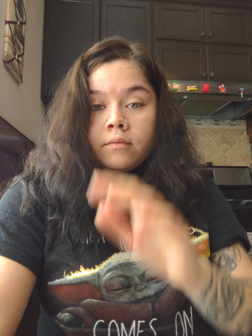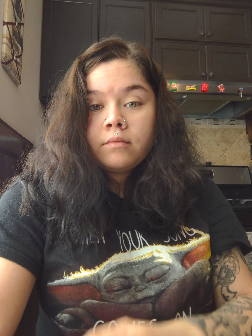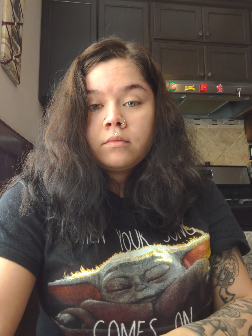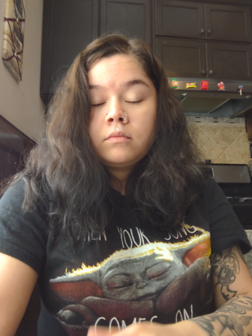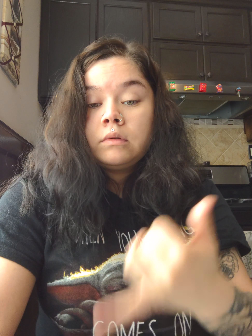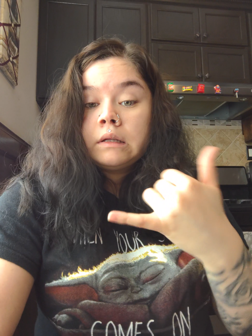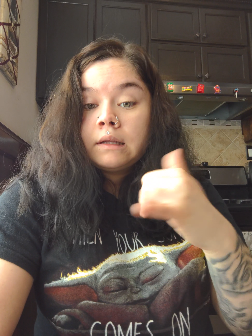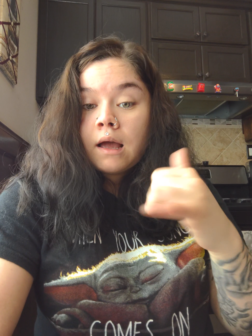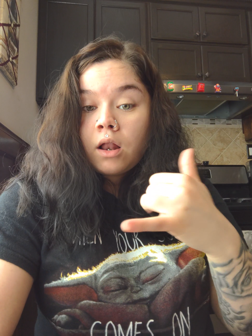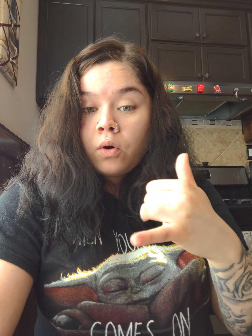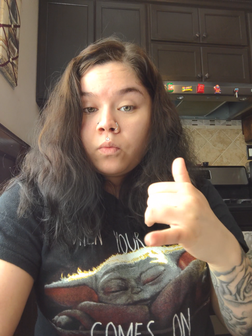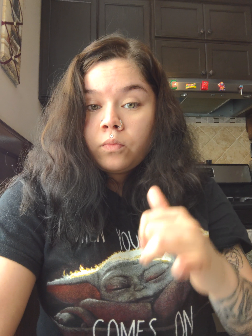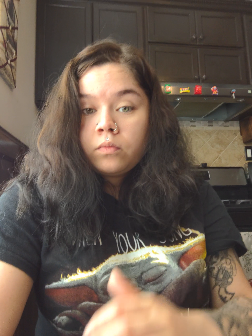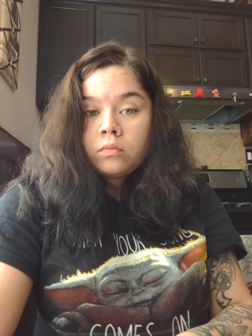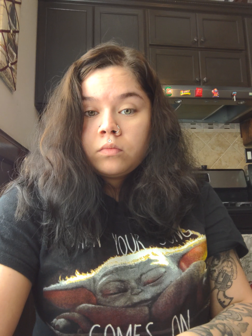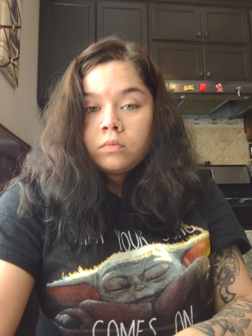yellow